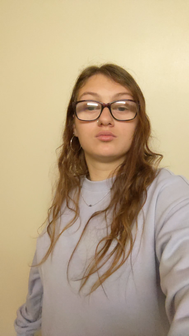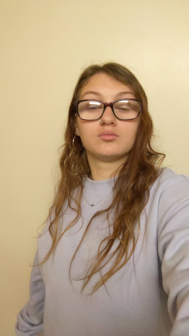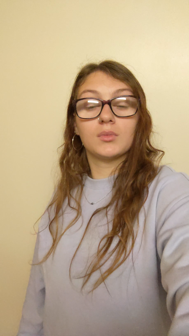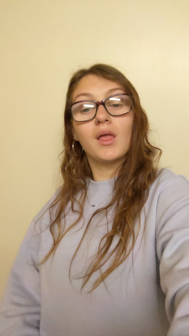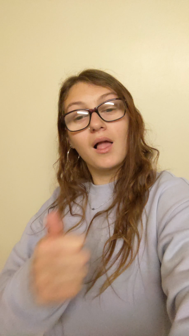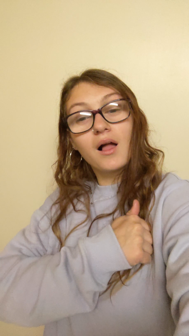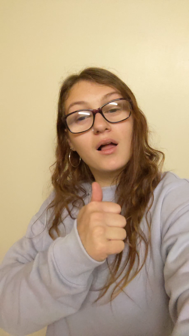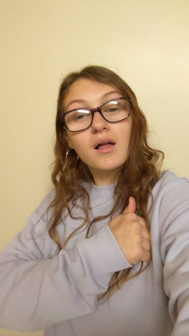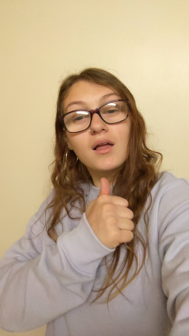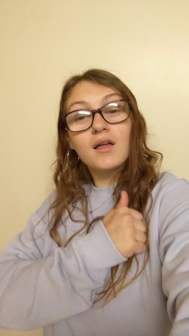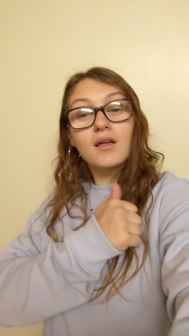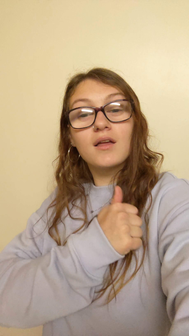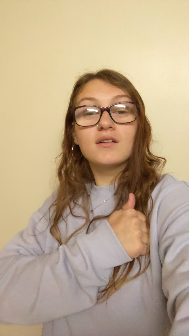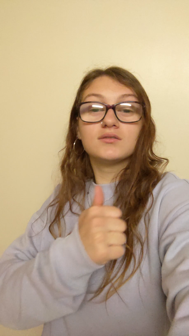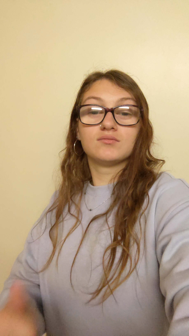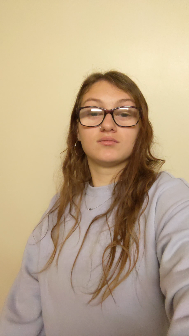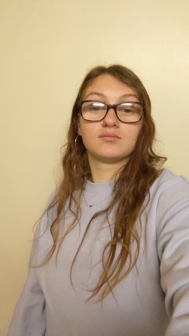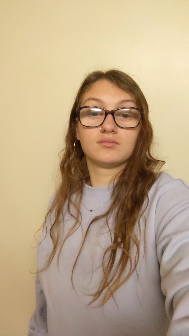hug